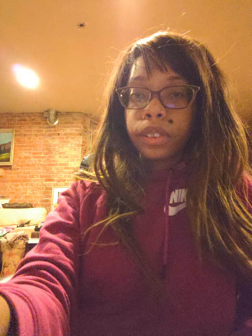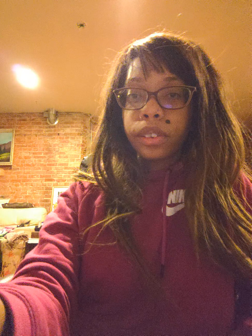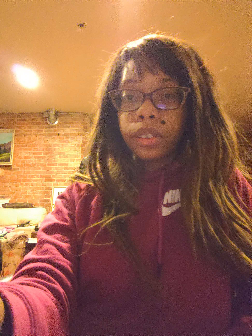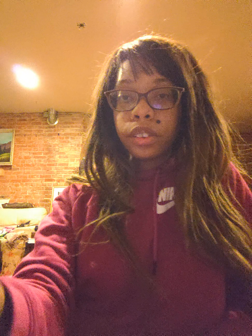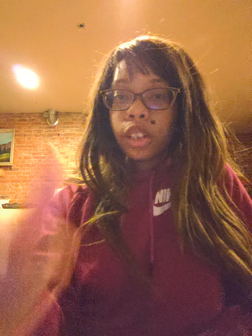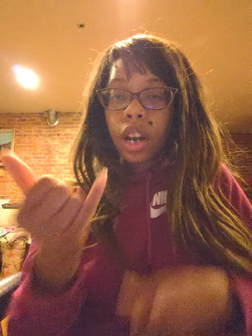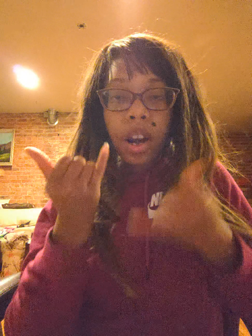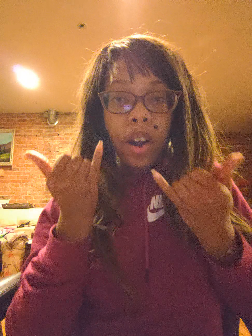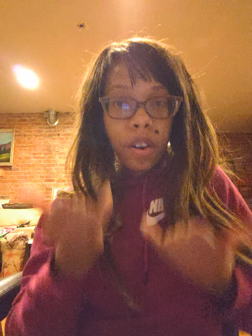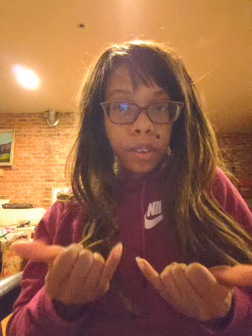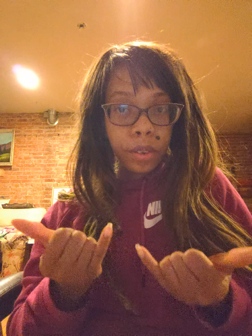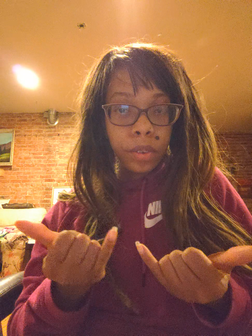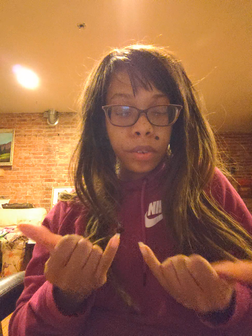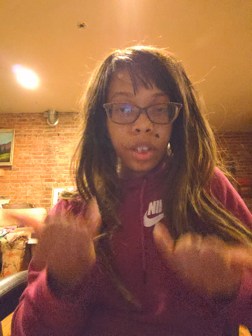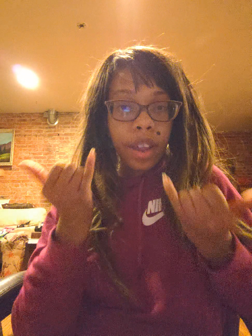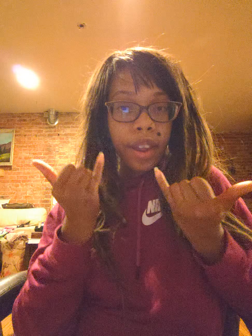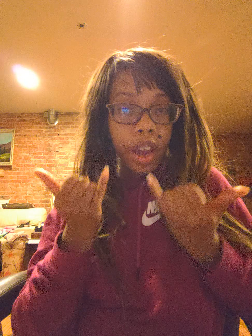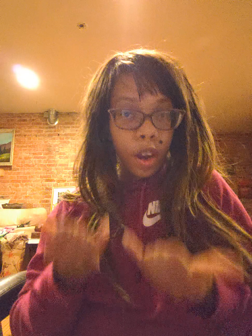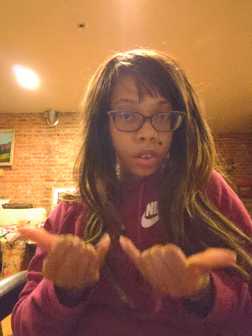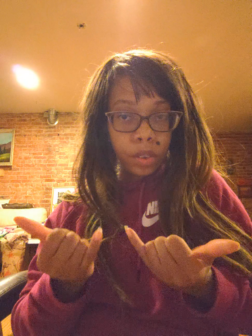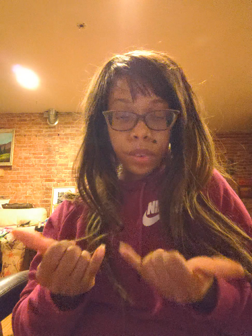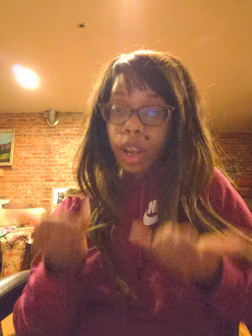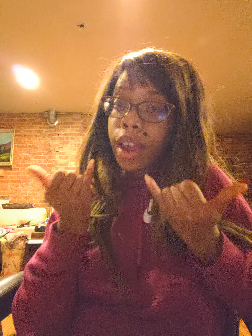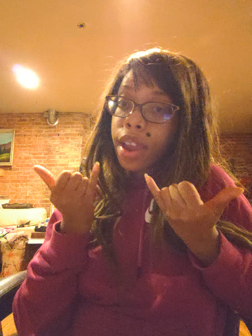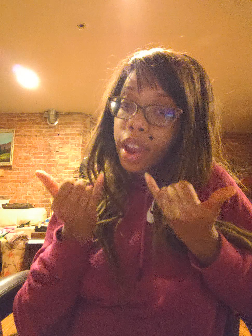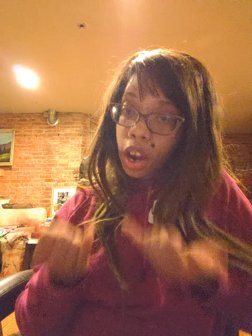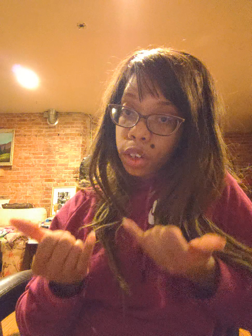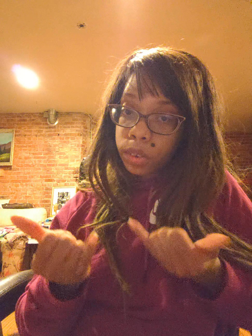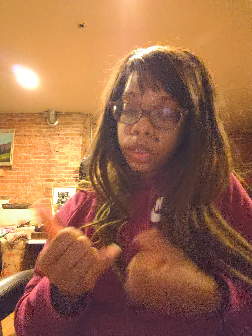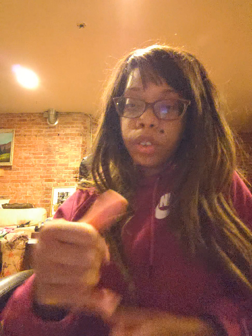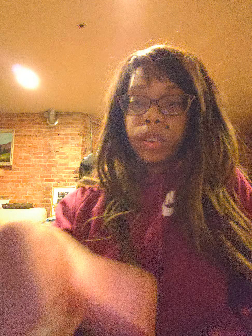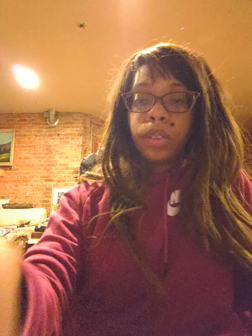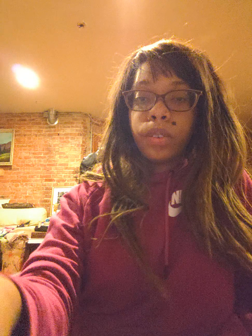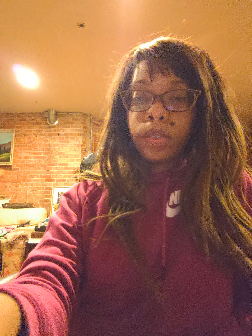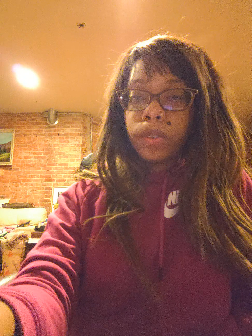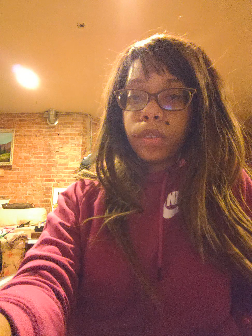now